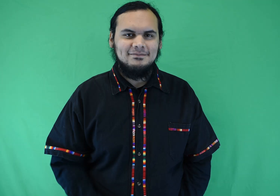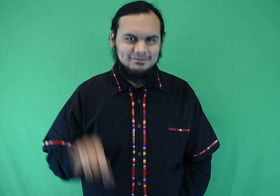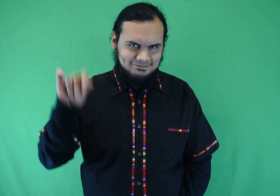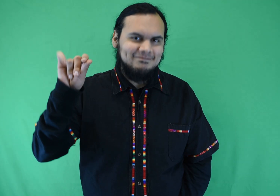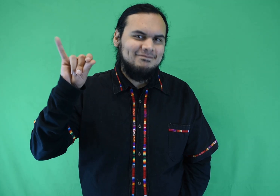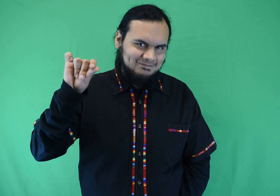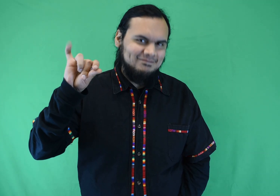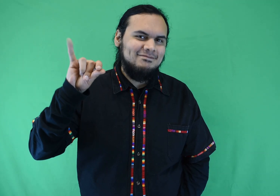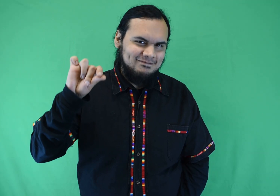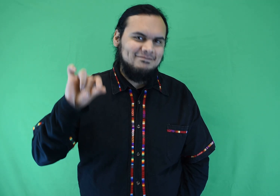sí